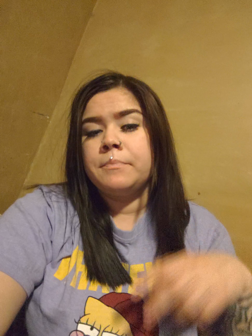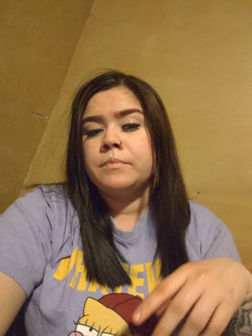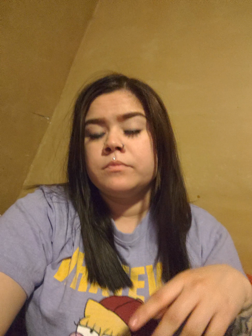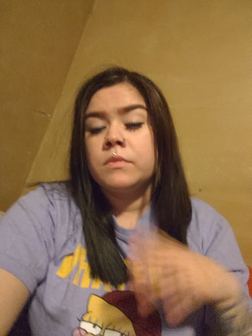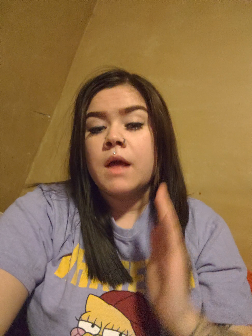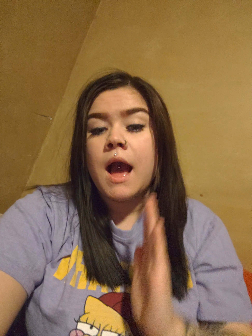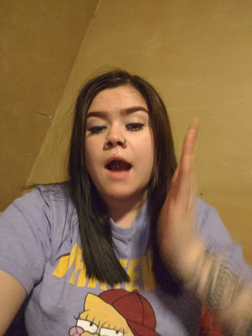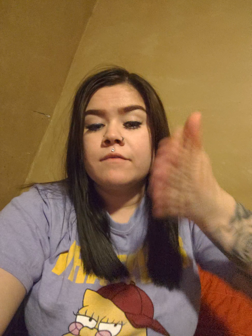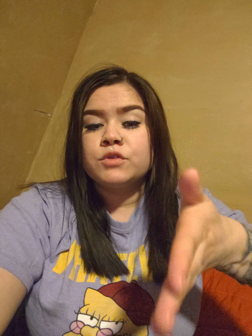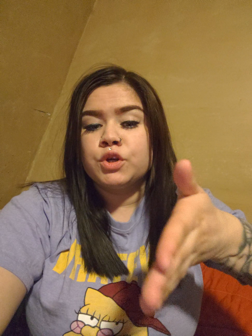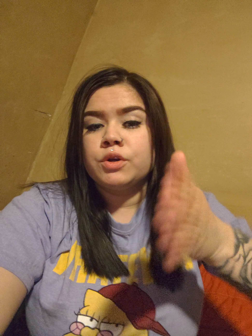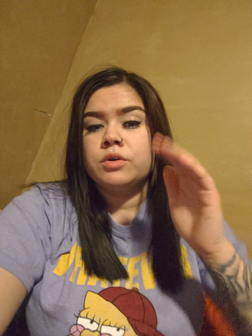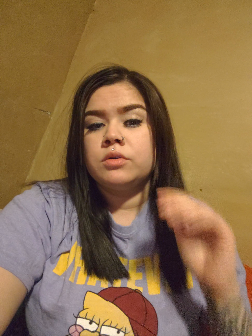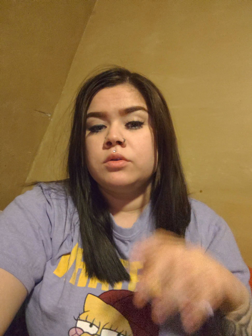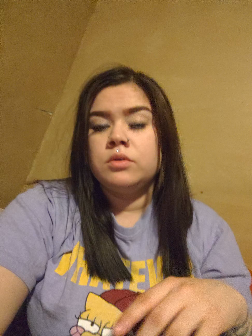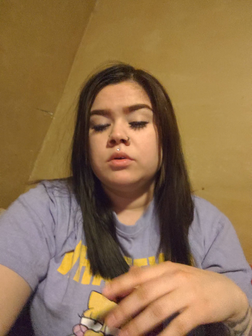after